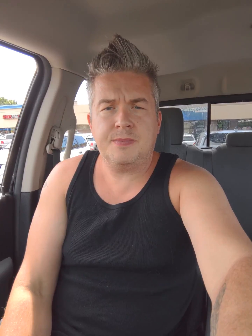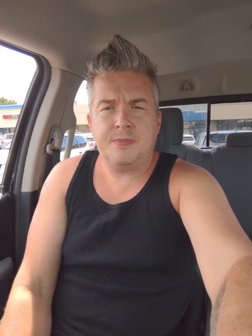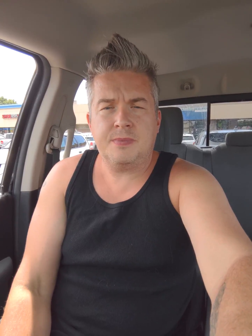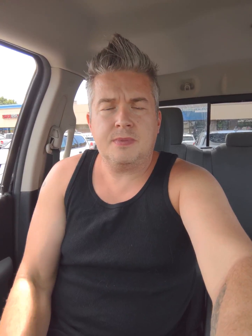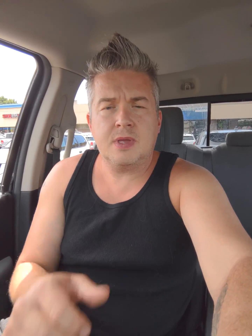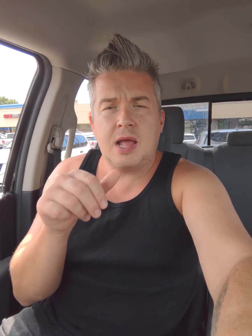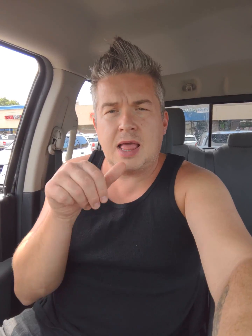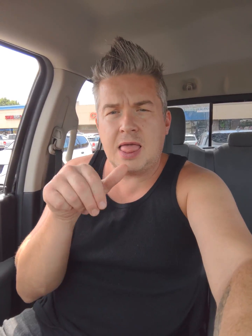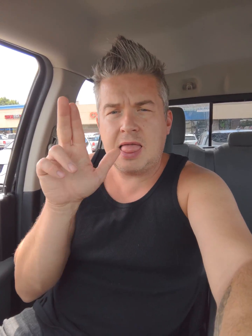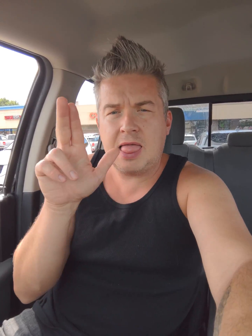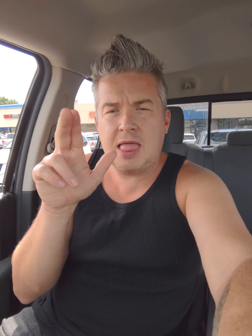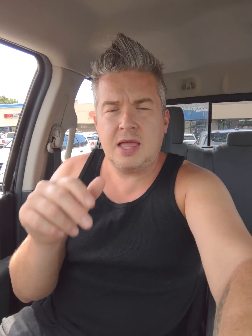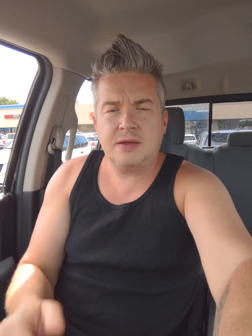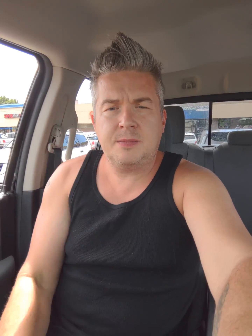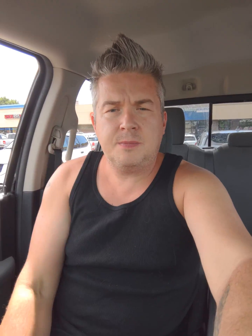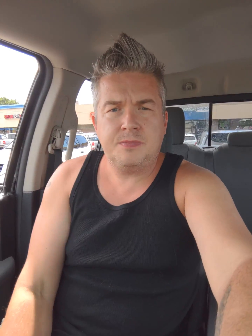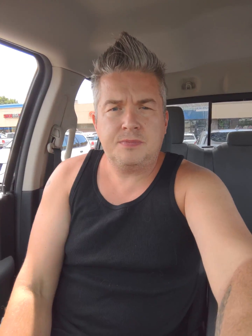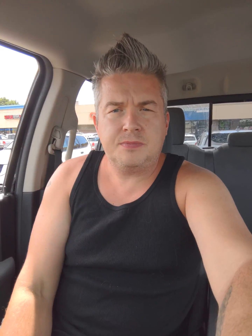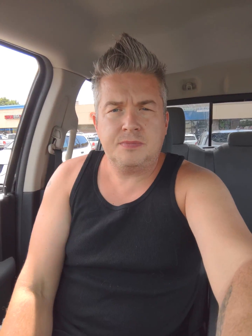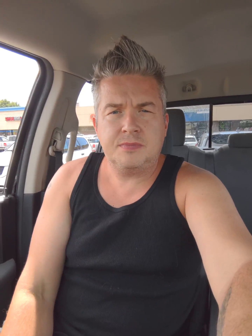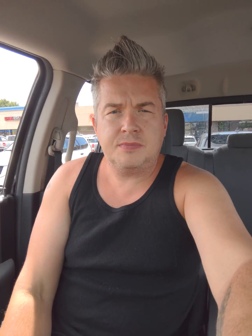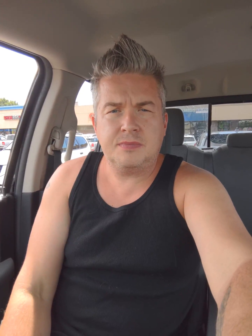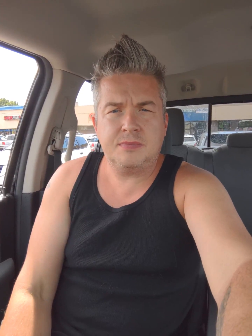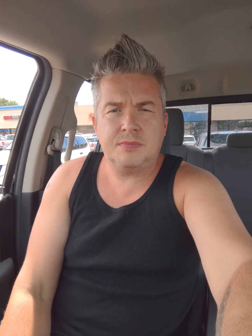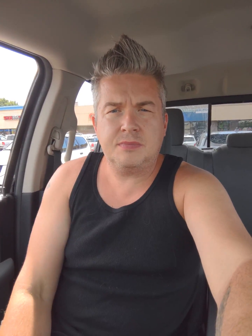lick